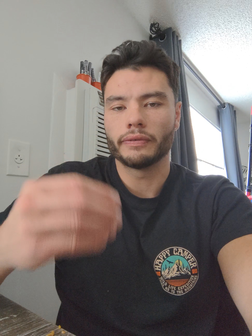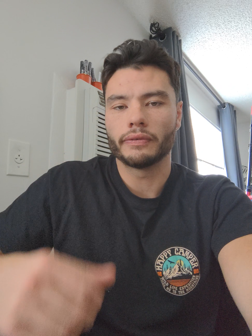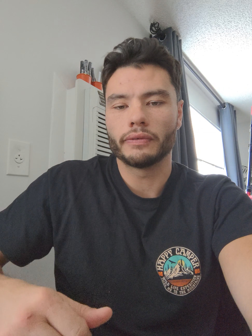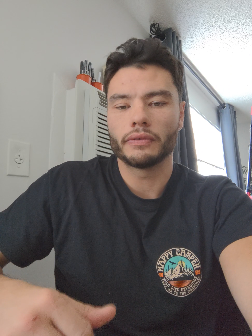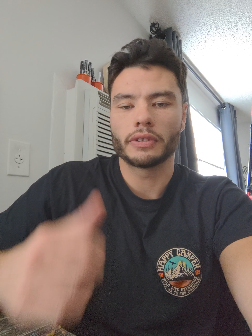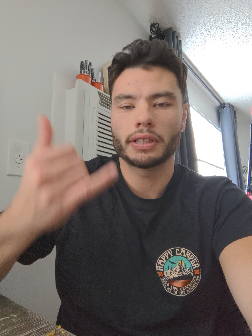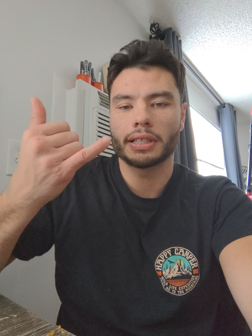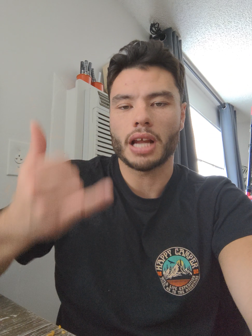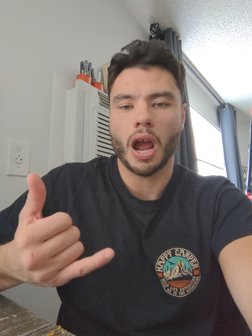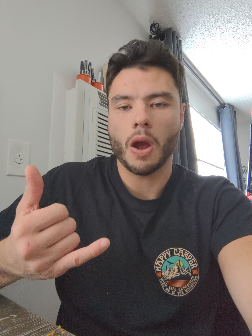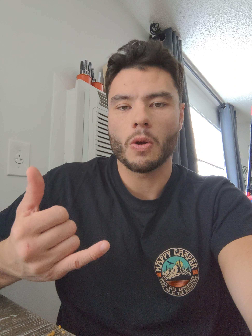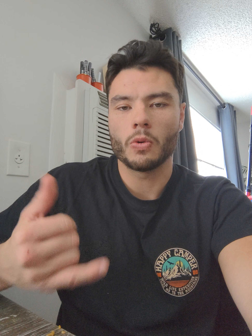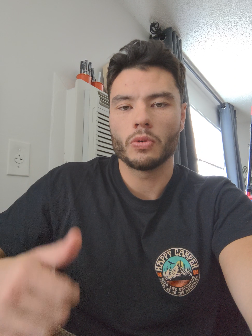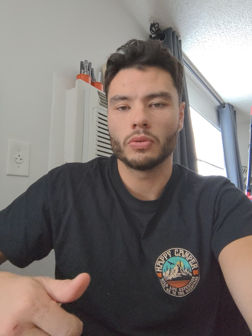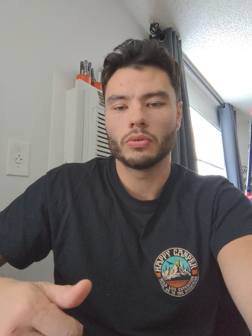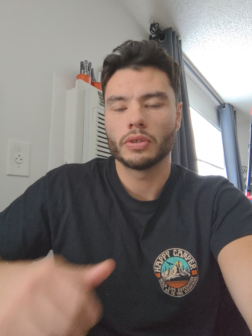now